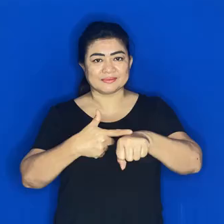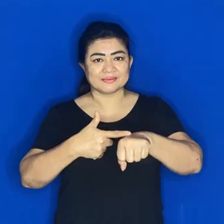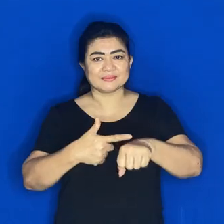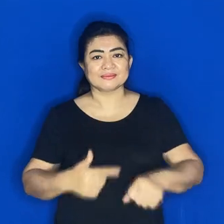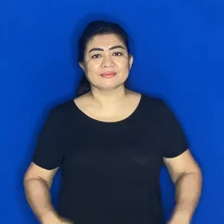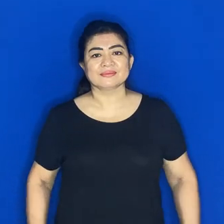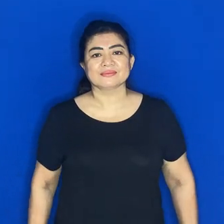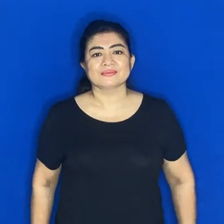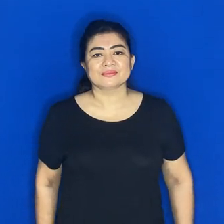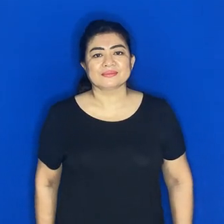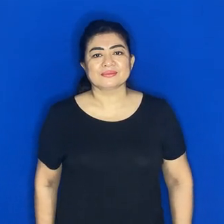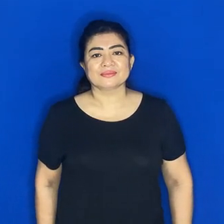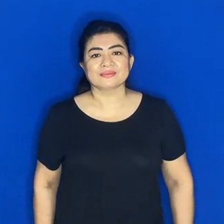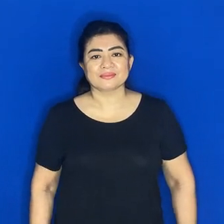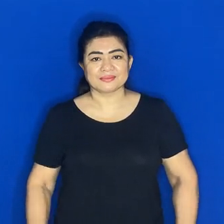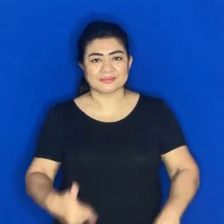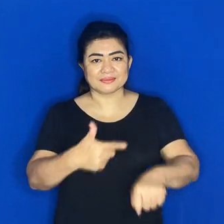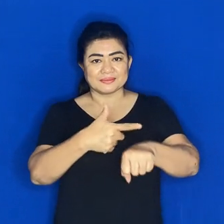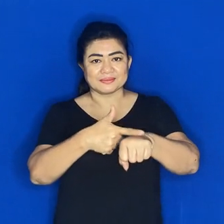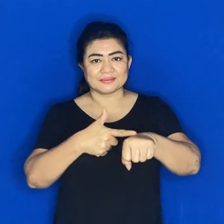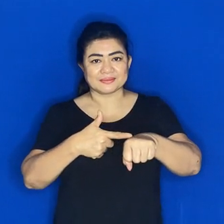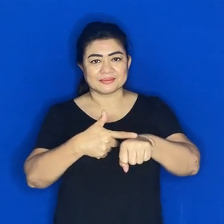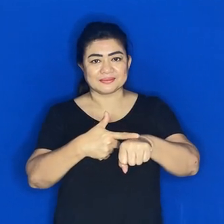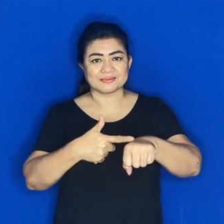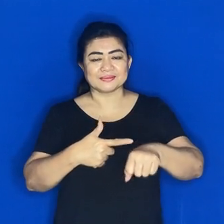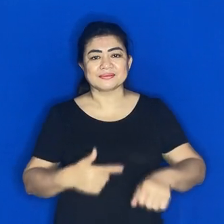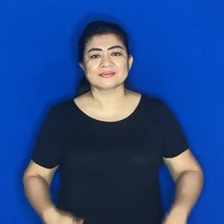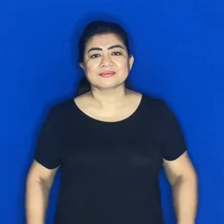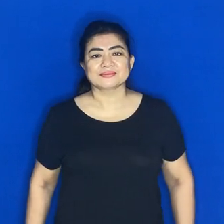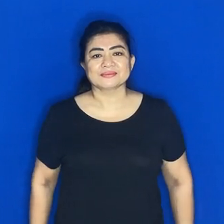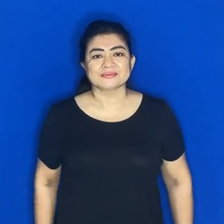gray